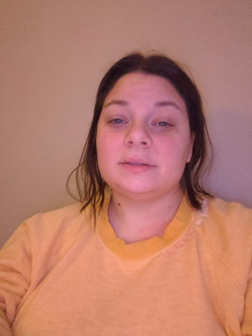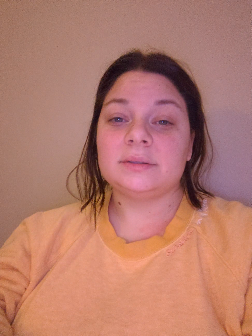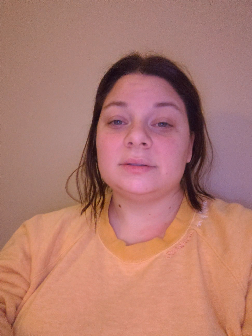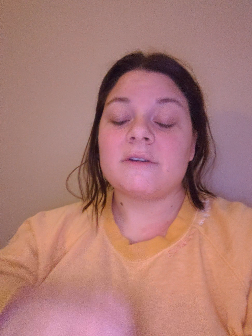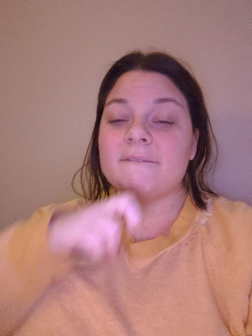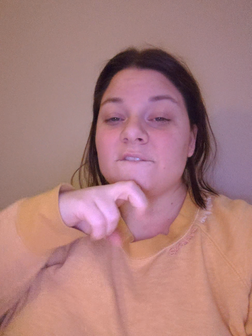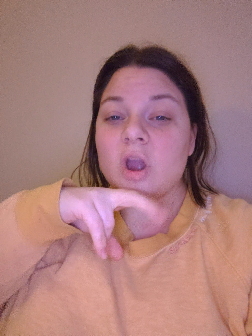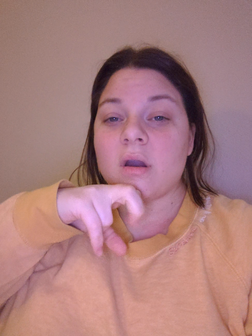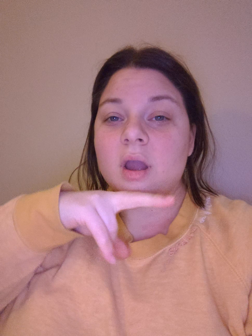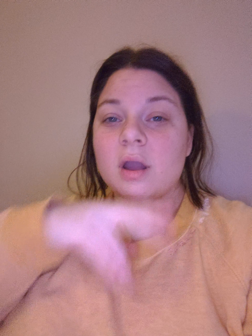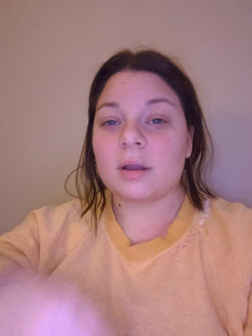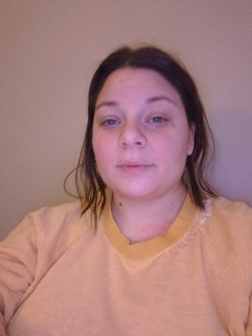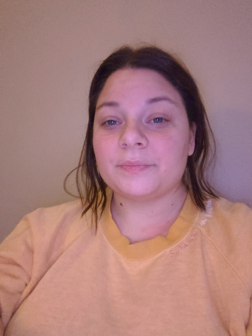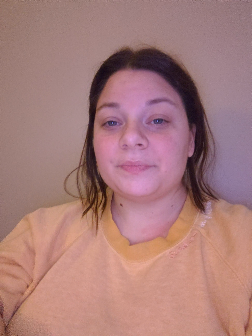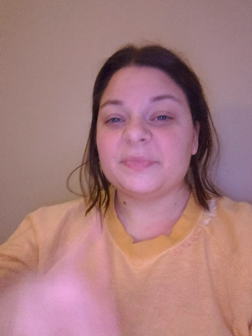frog